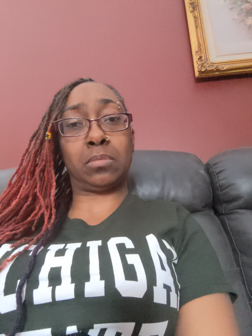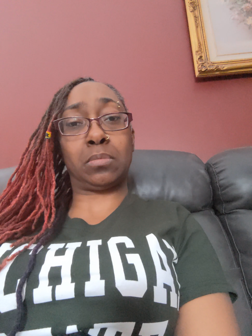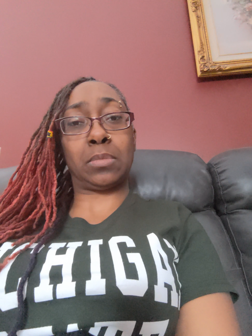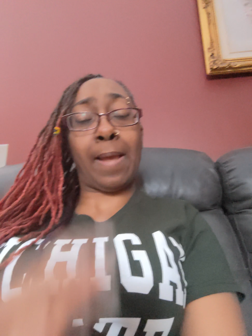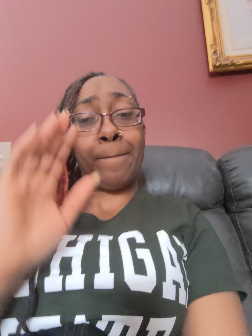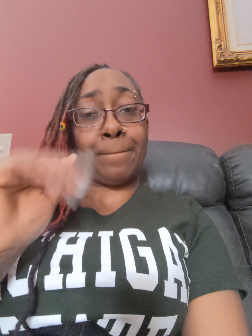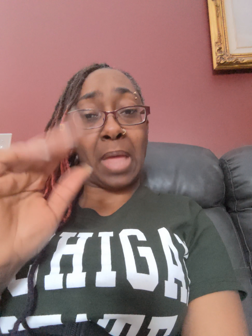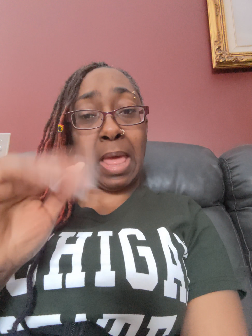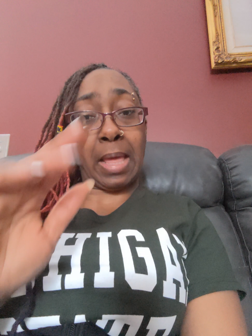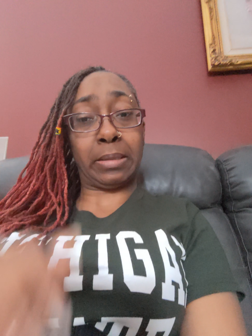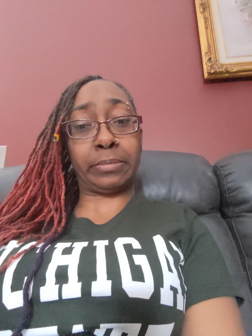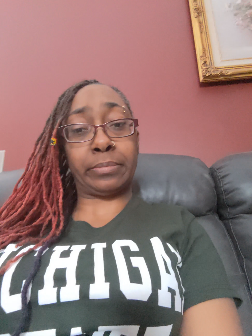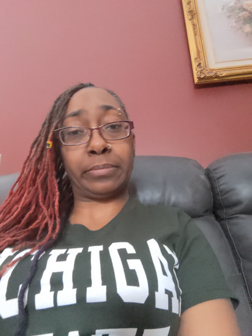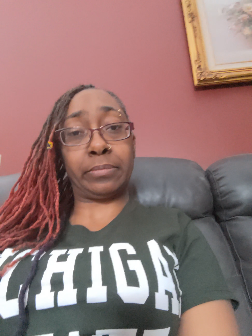bye